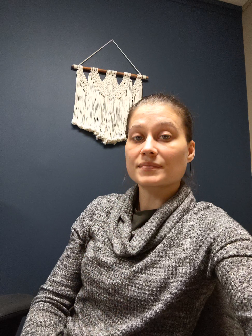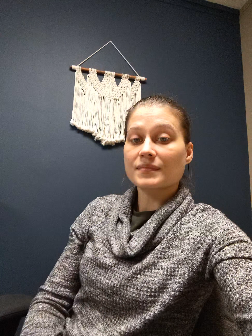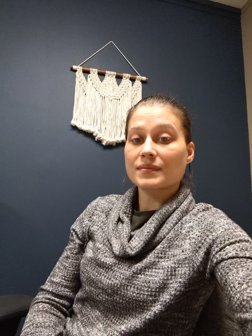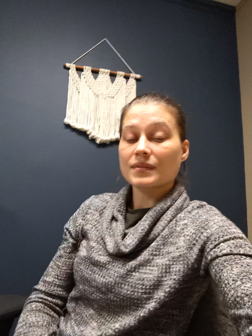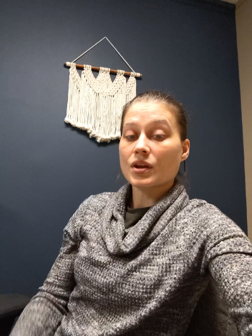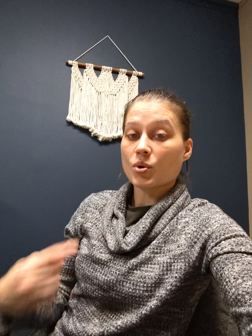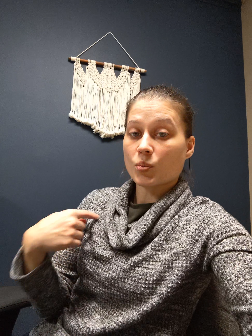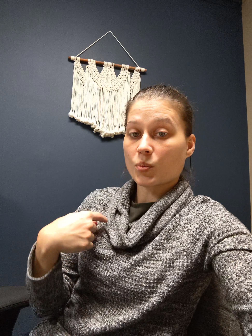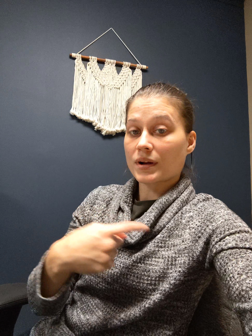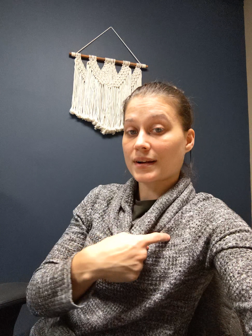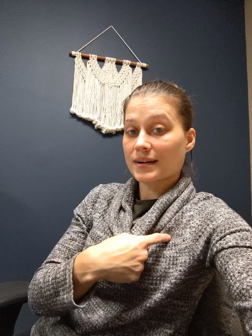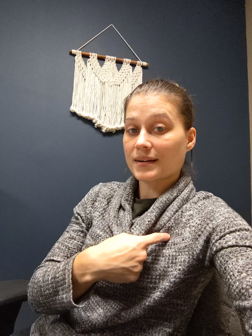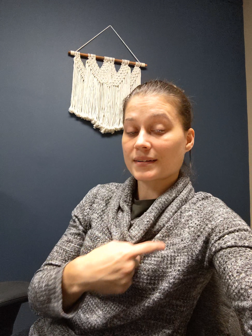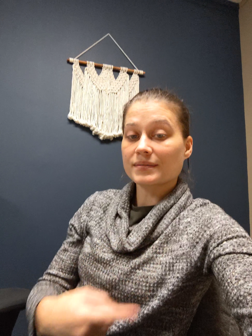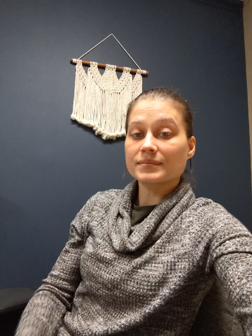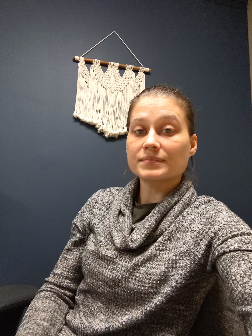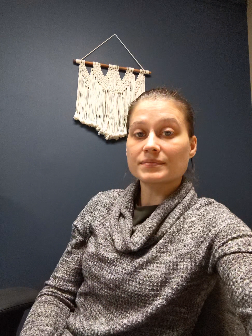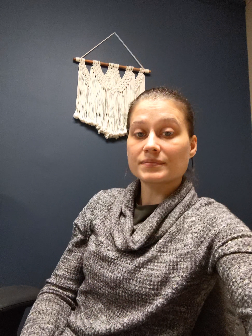we